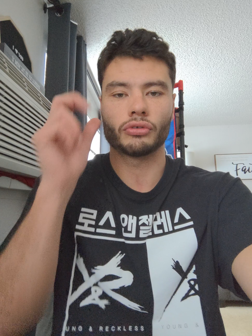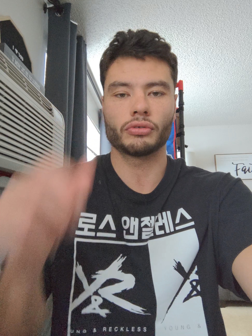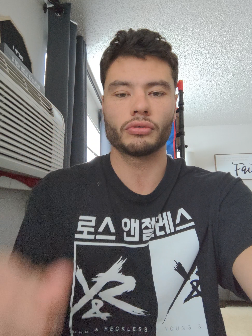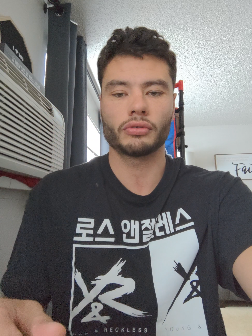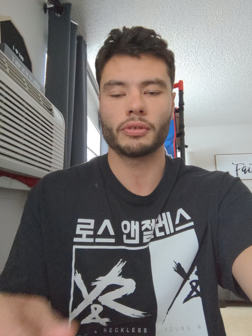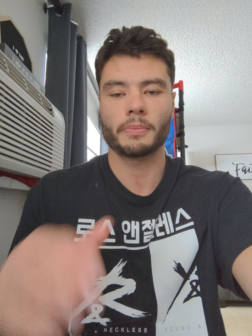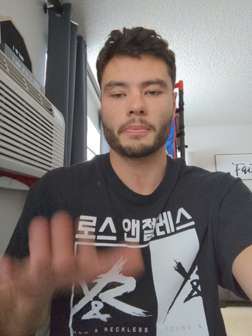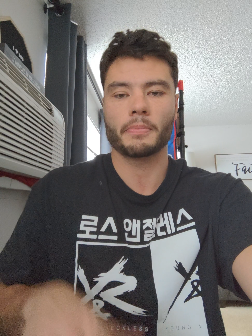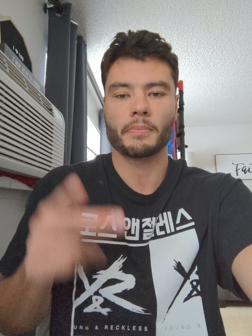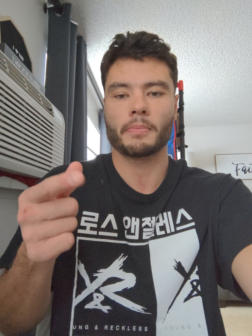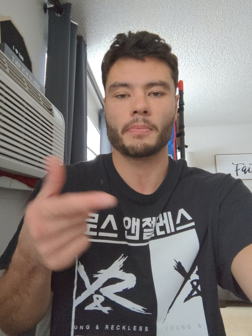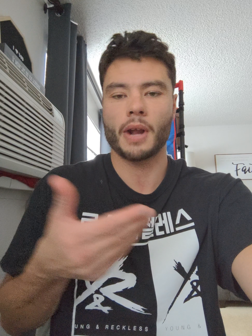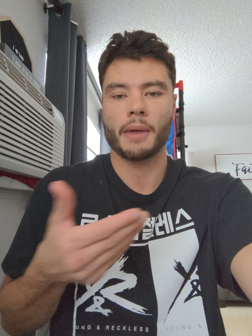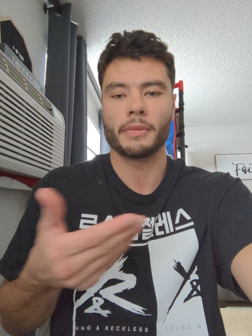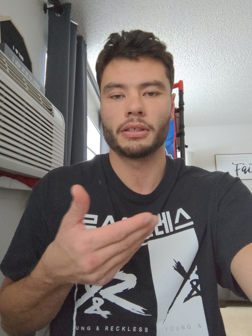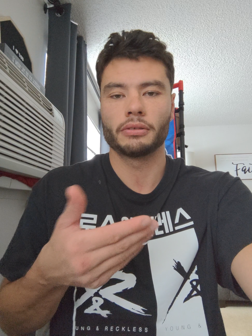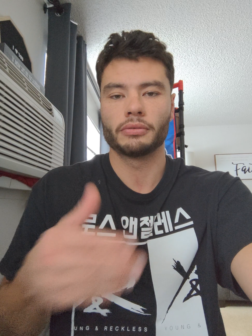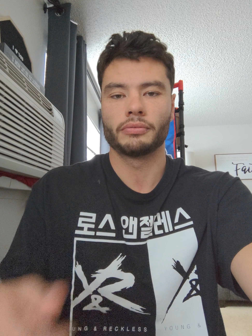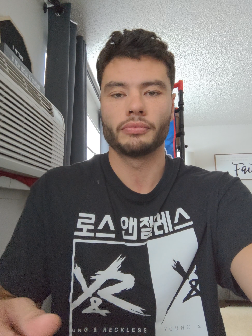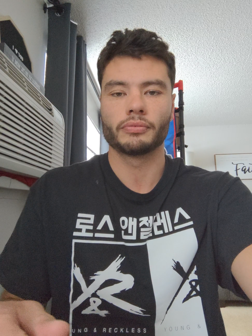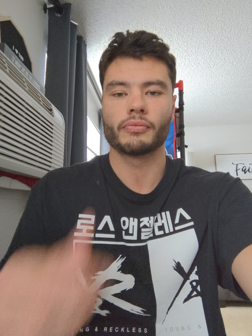puppy